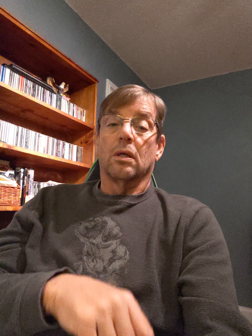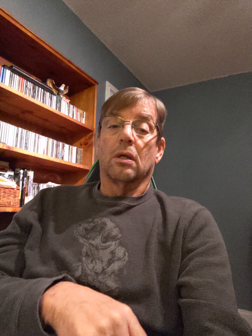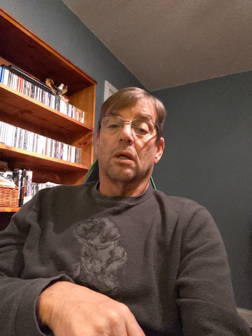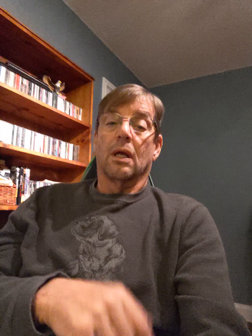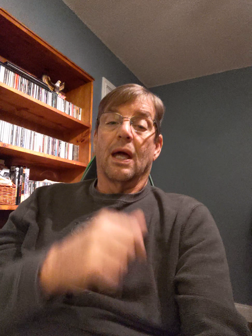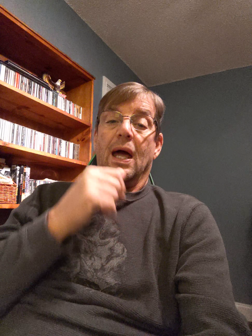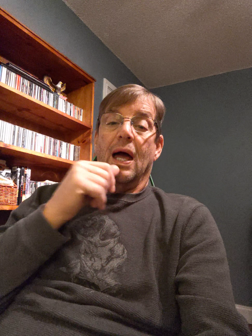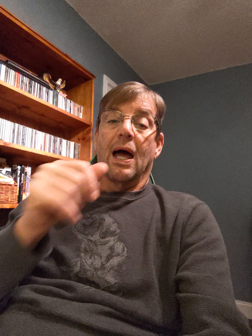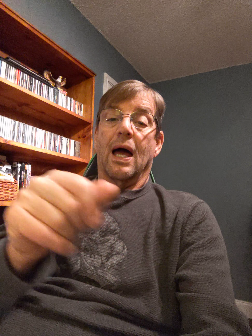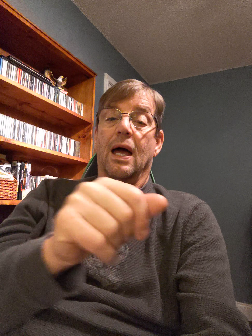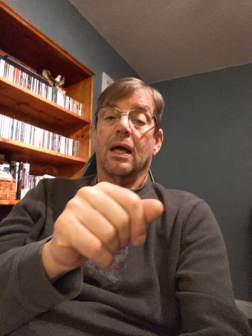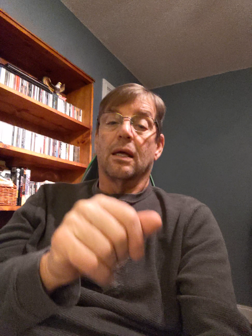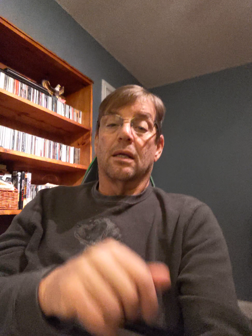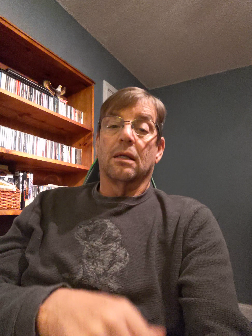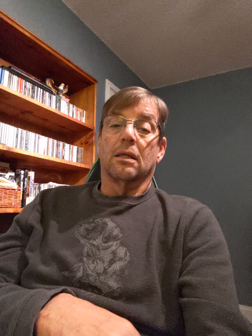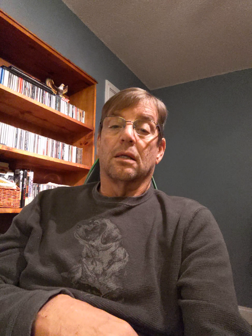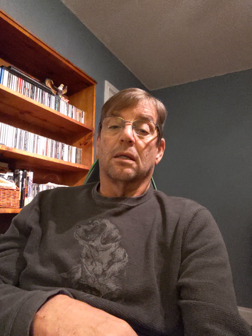hide